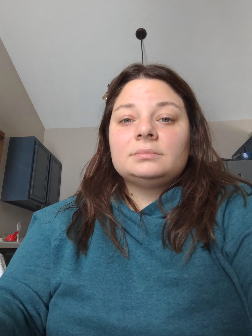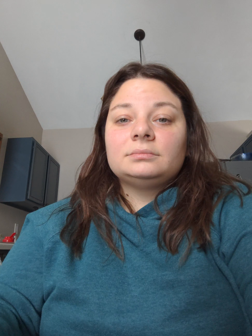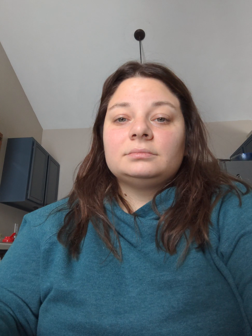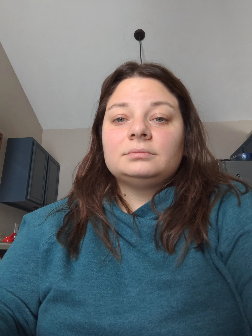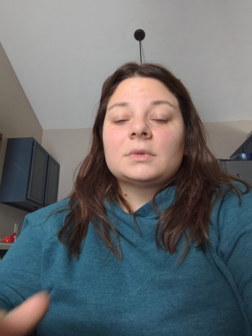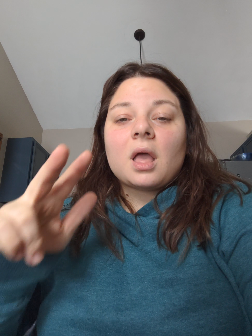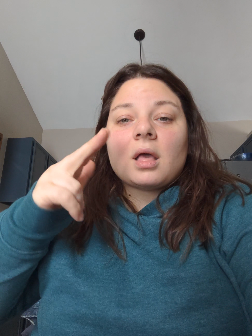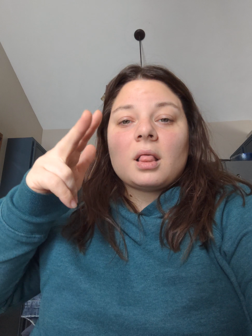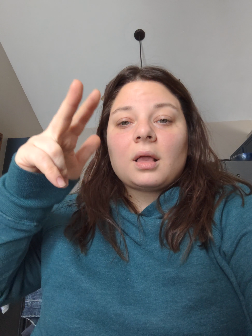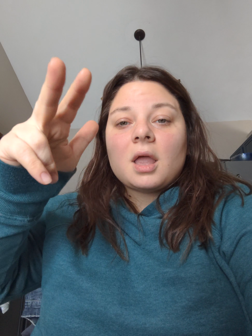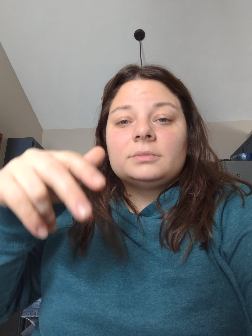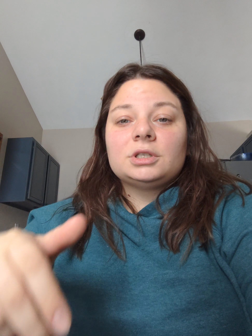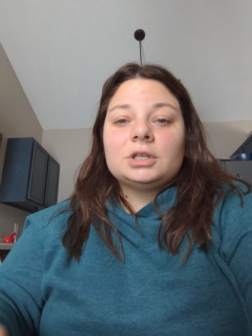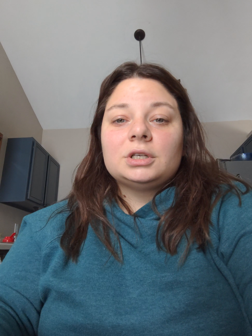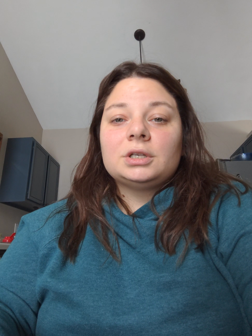helicopter